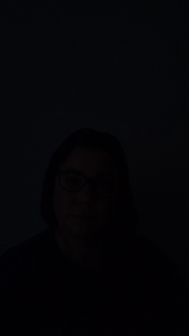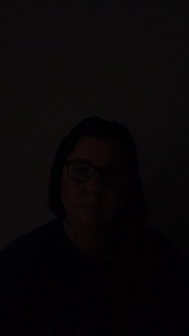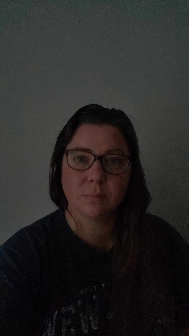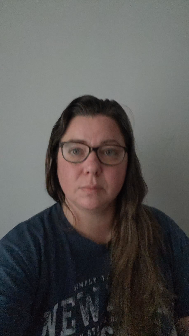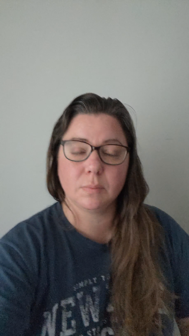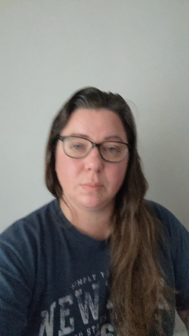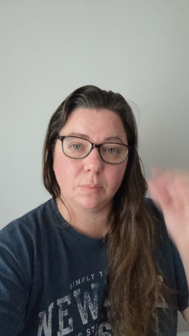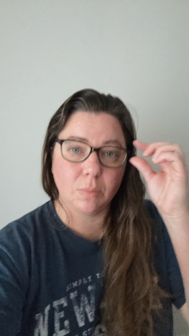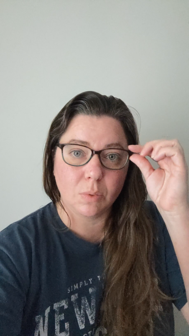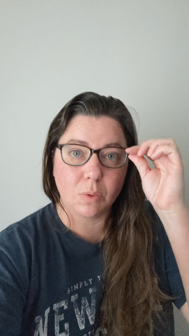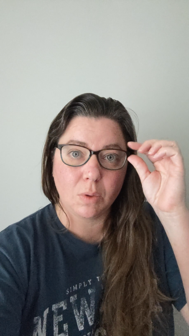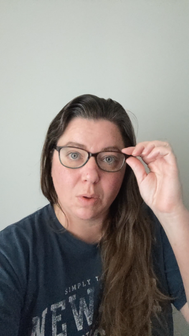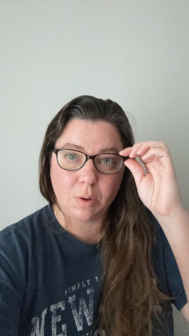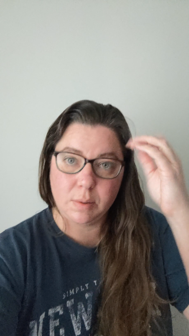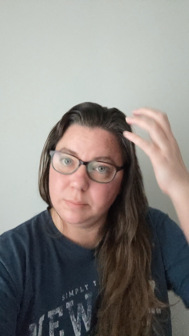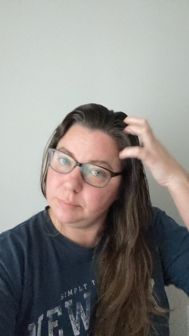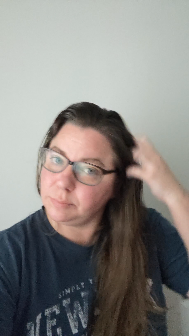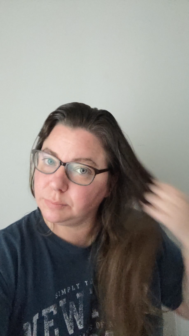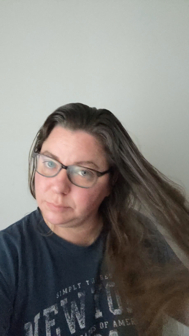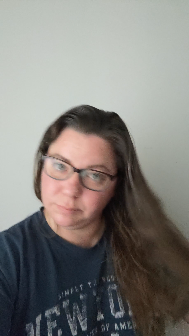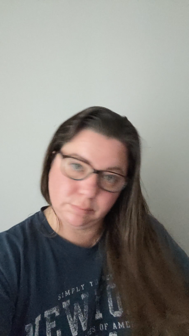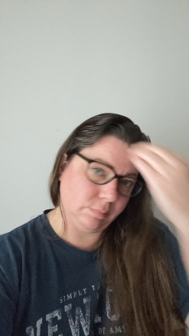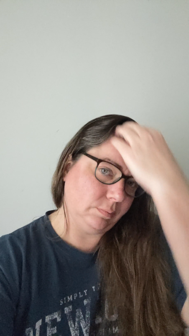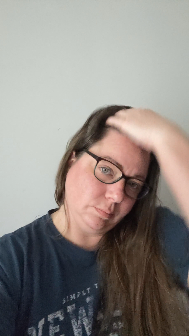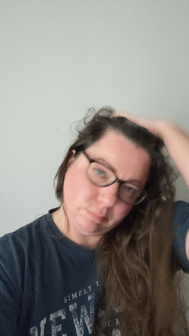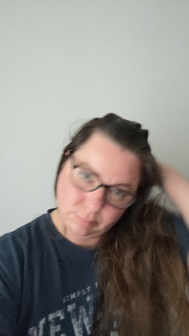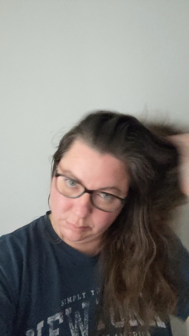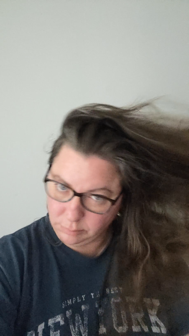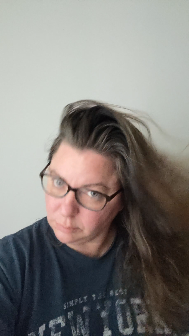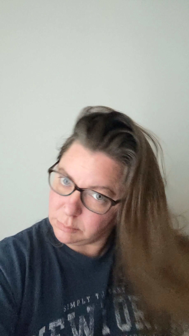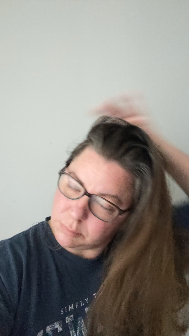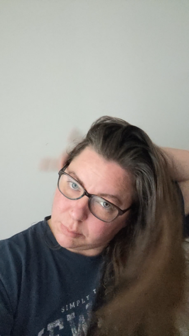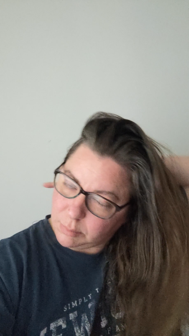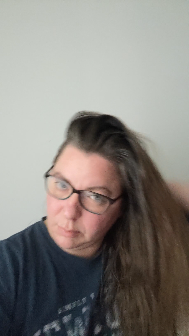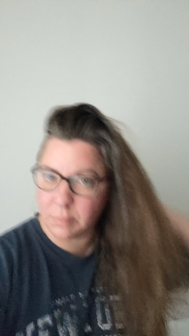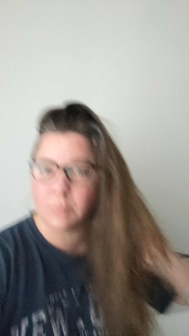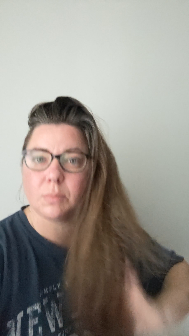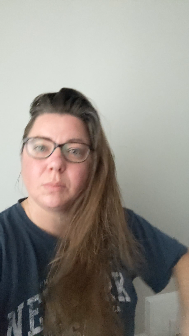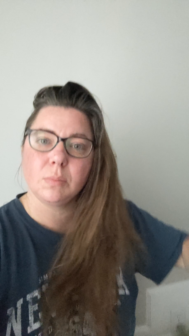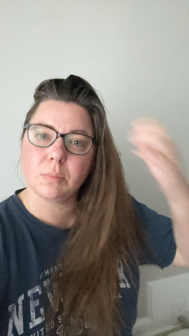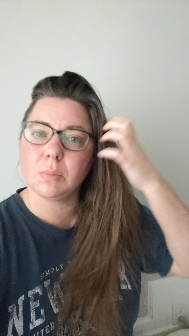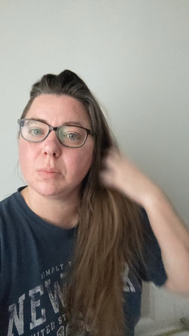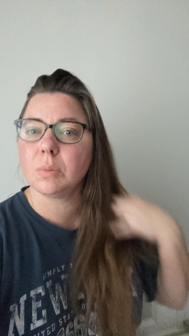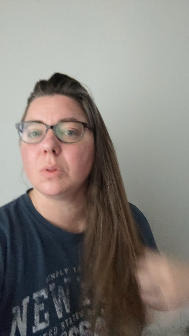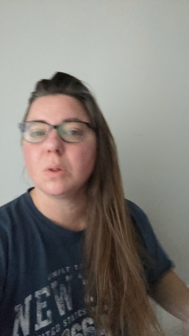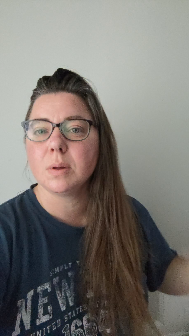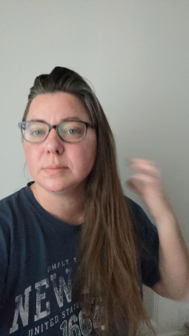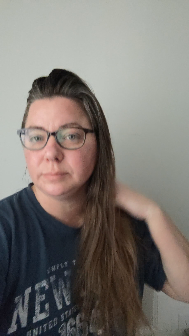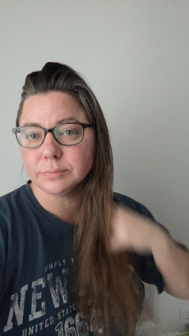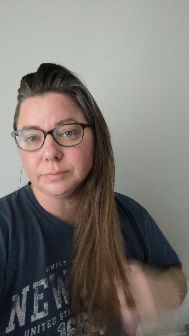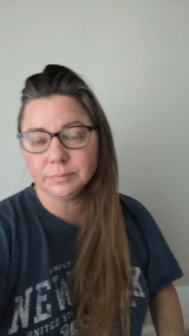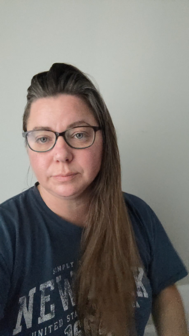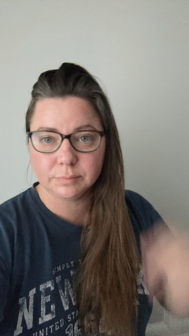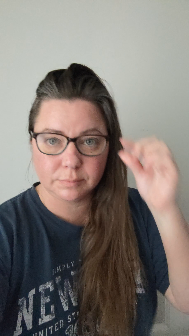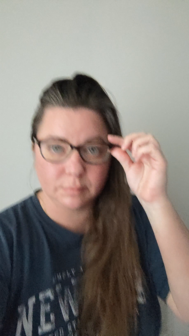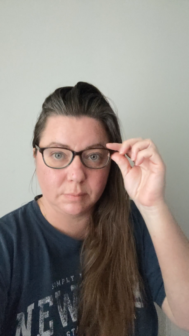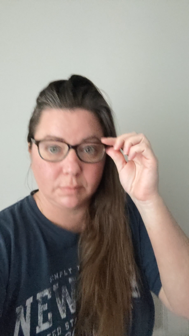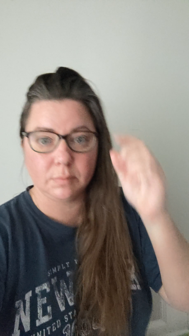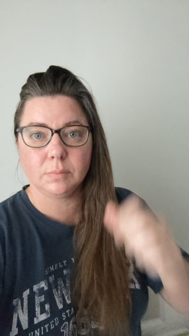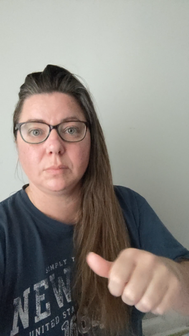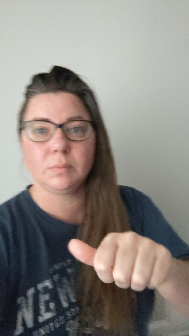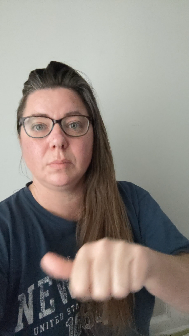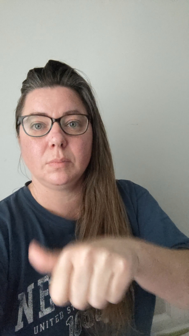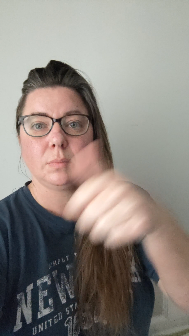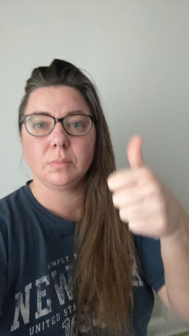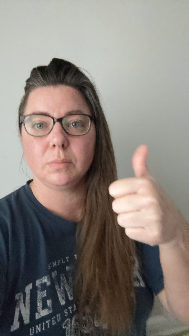other